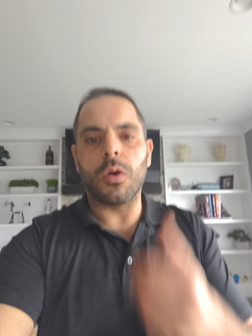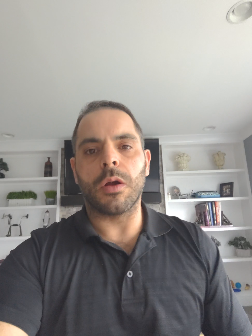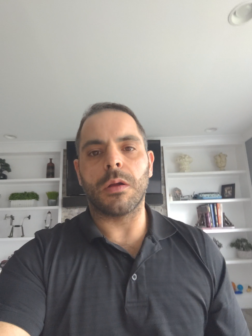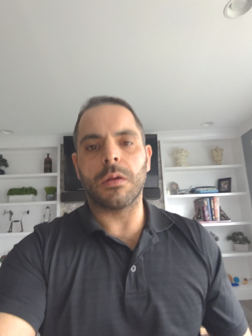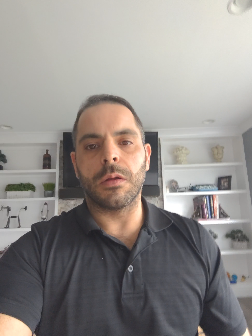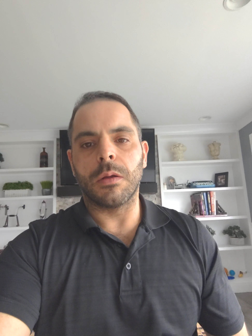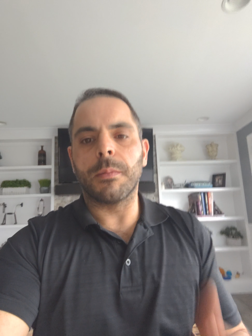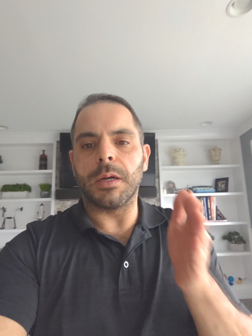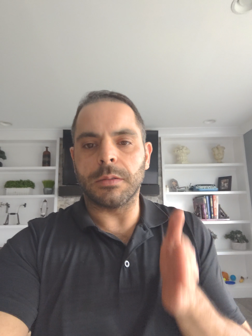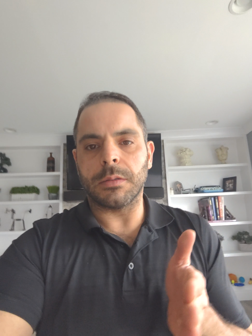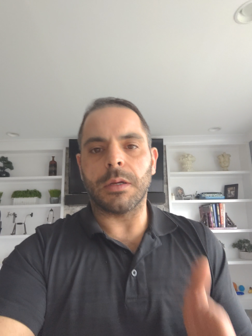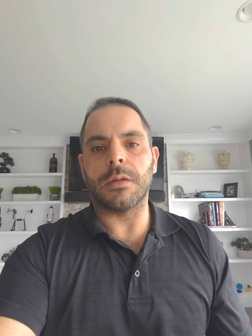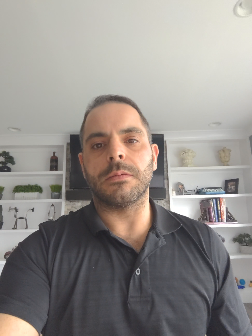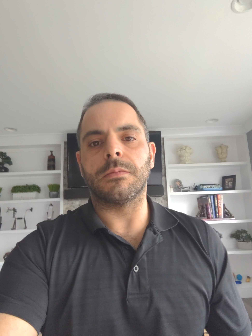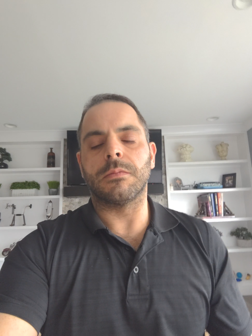beside